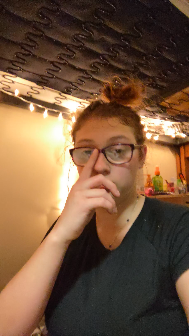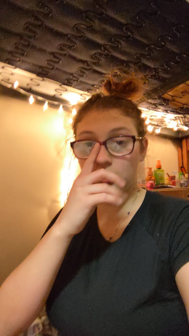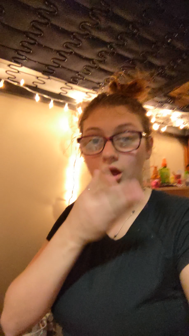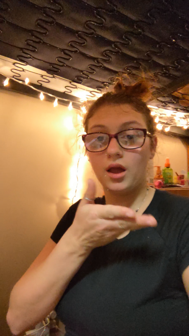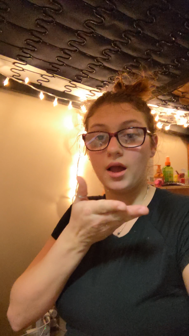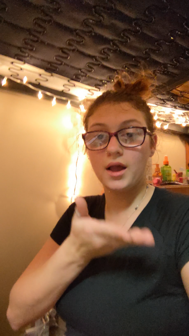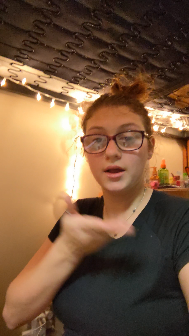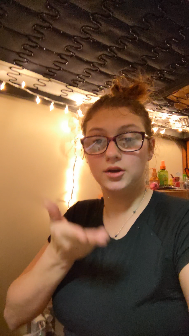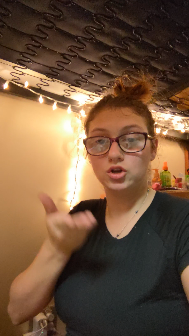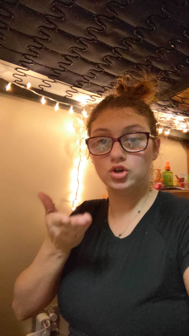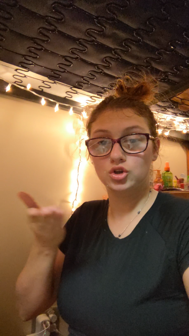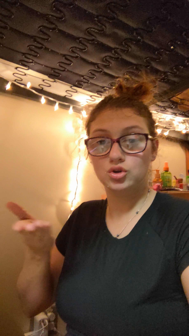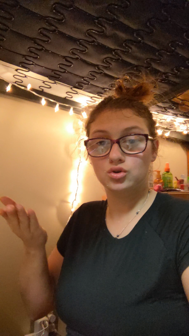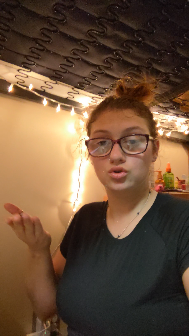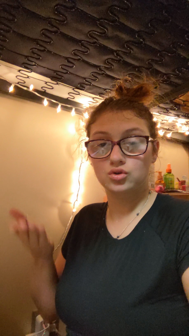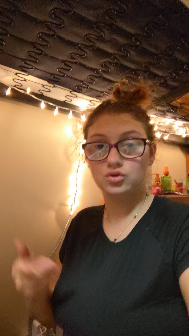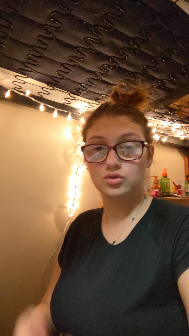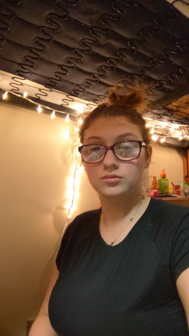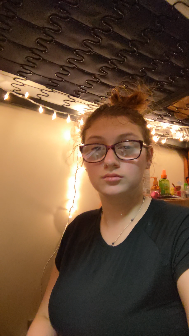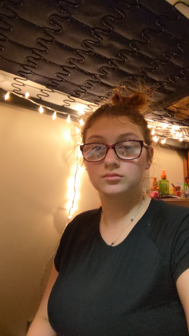carry